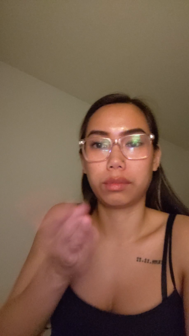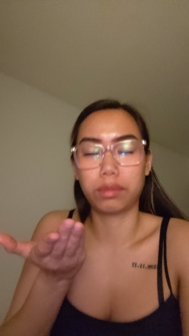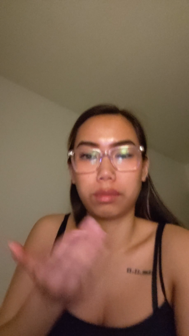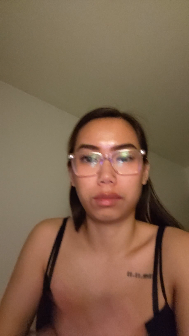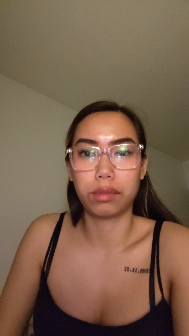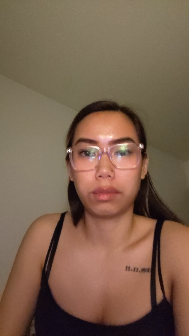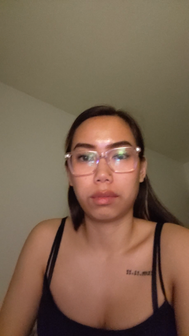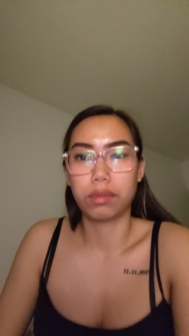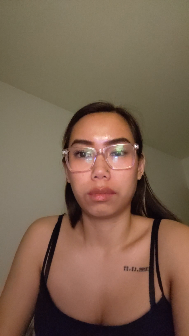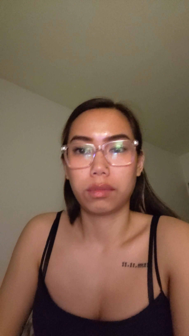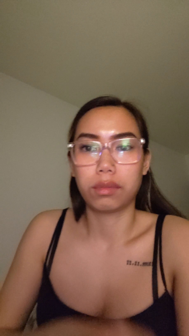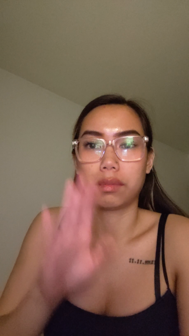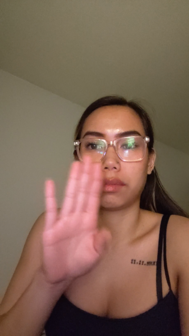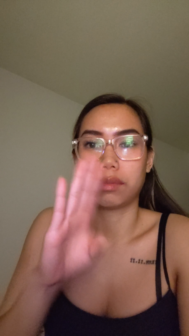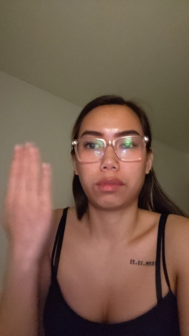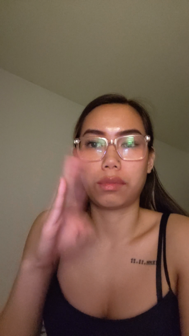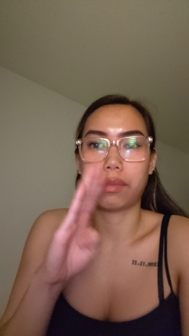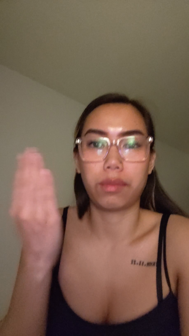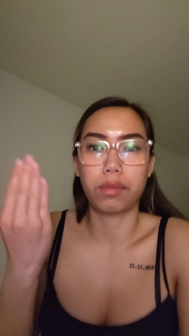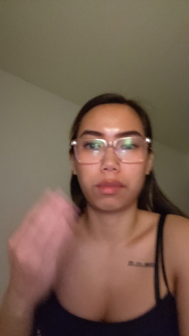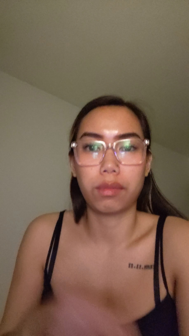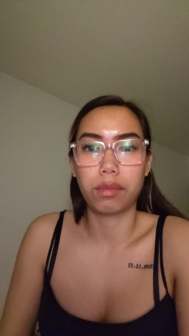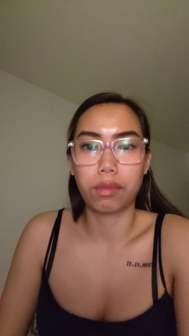door